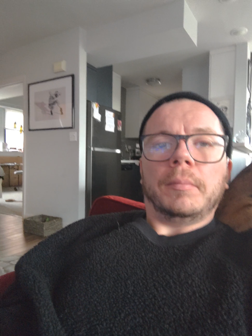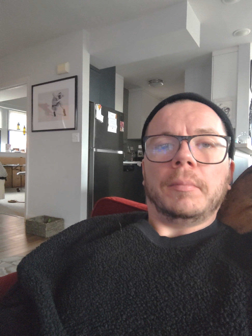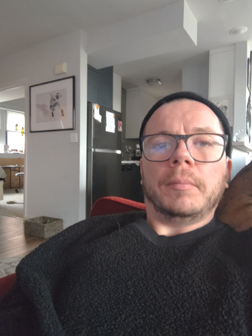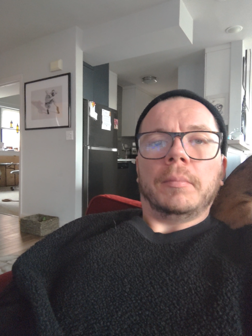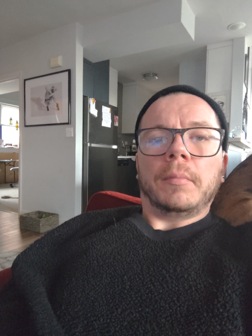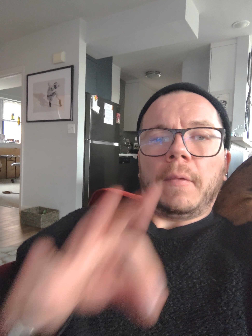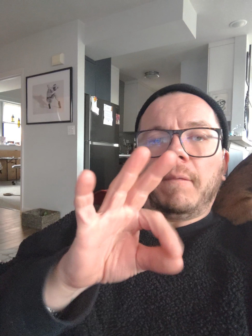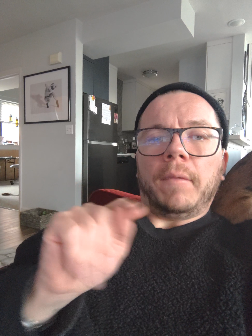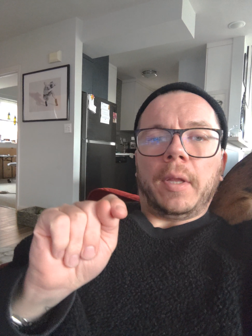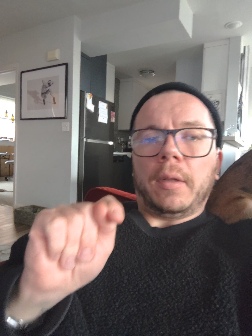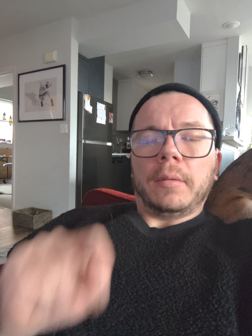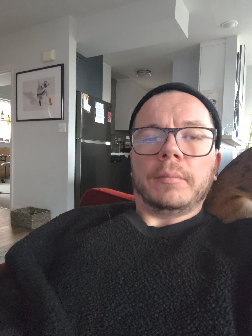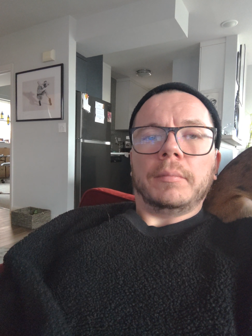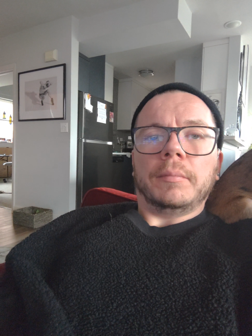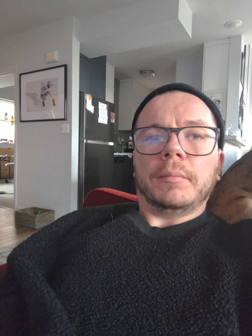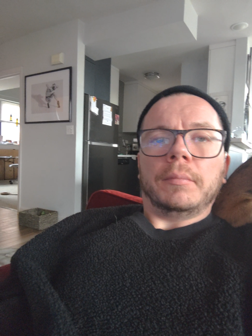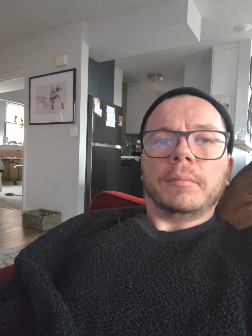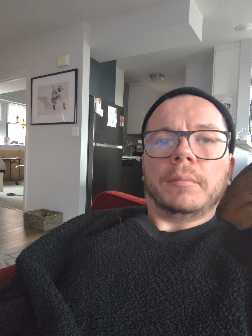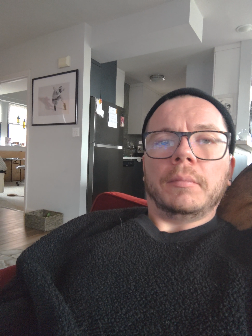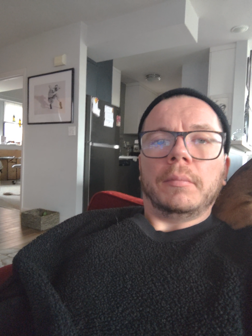feet